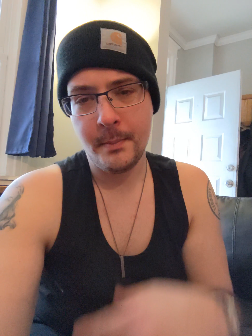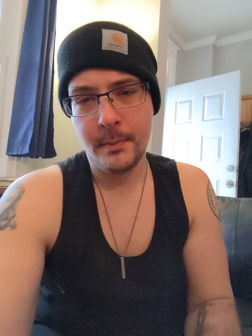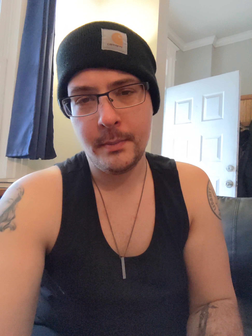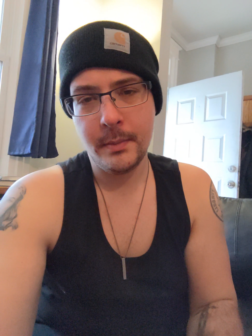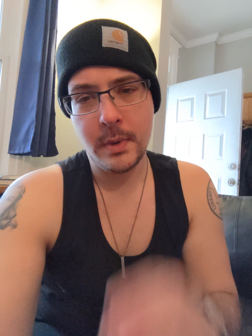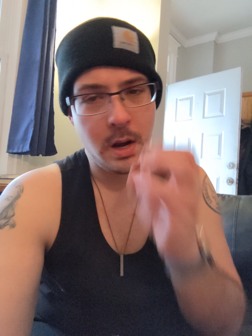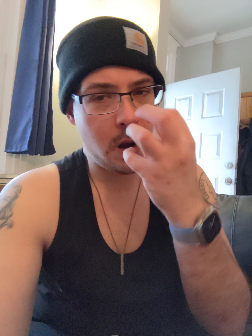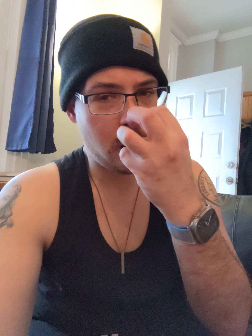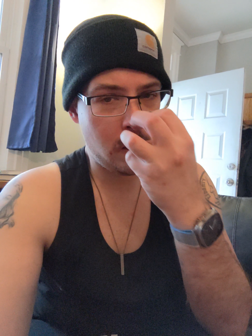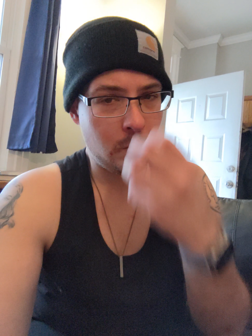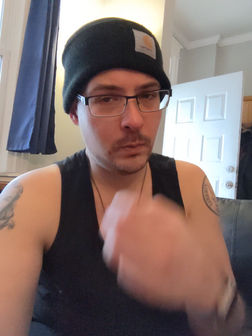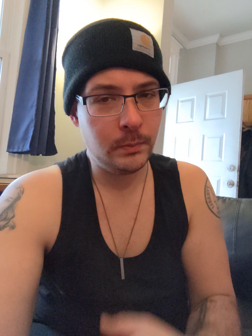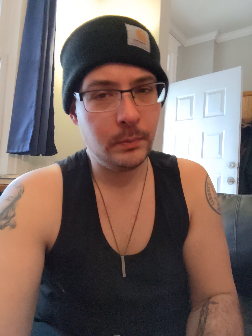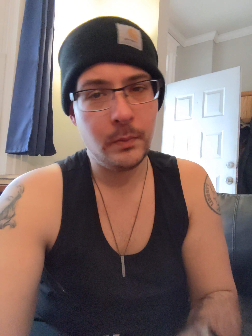clown